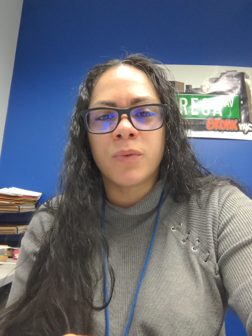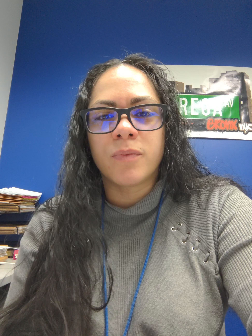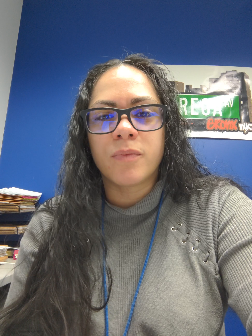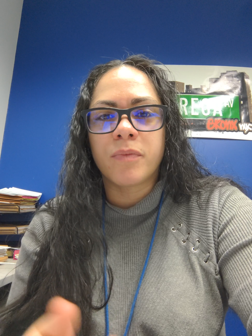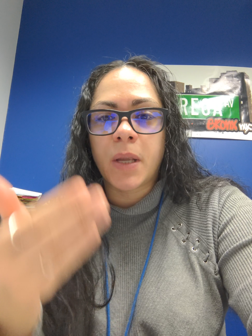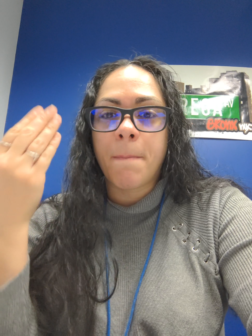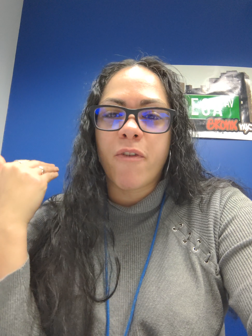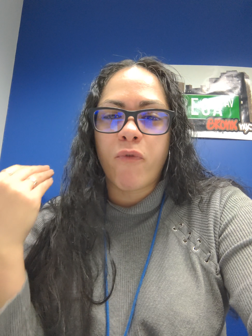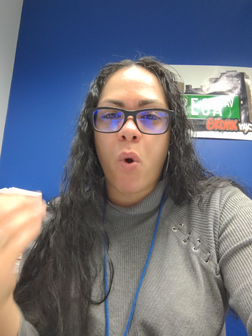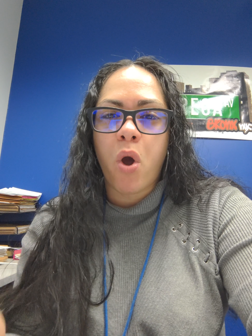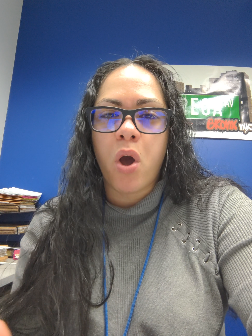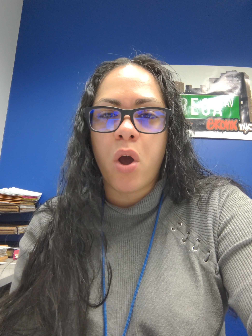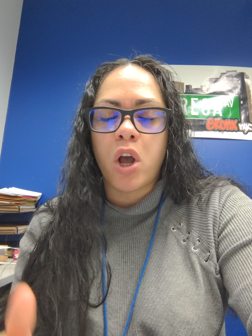before